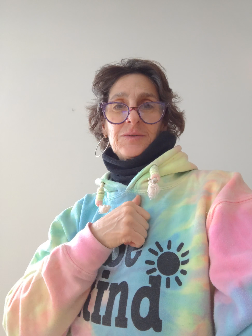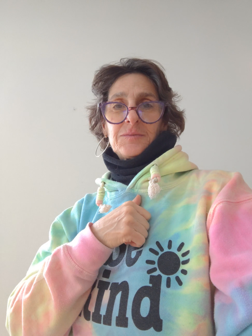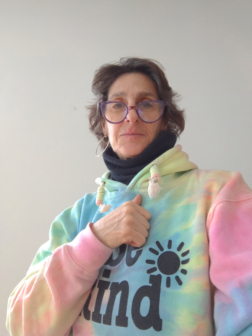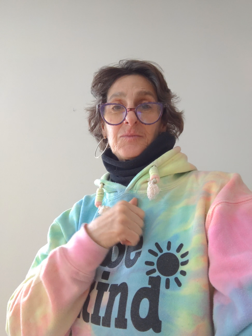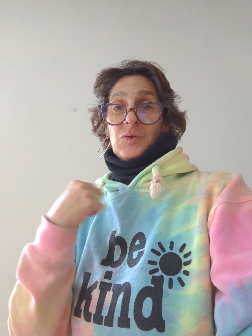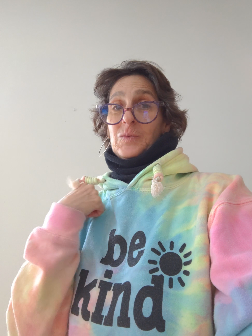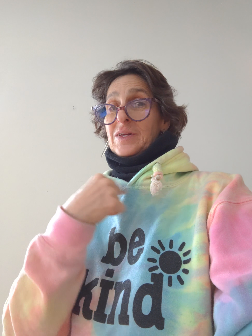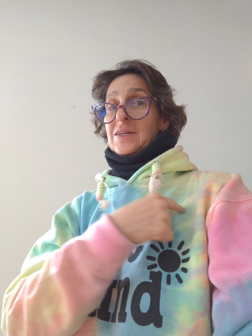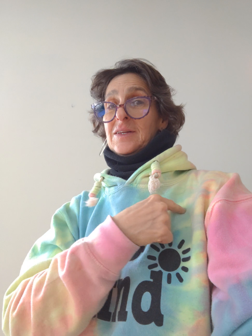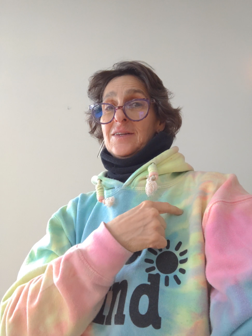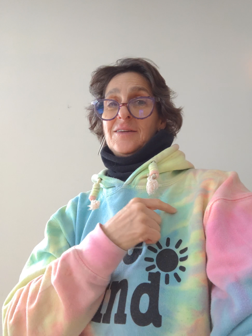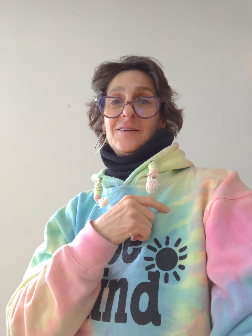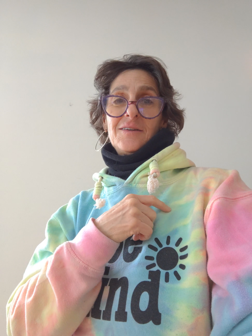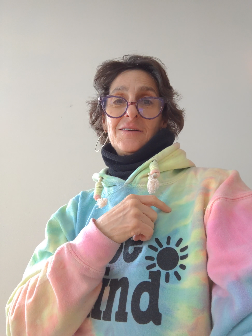we